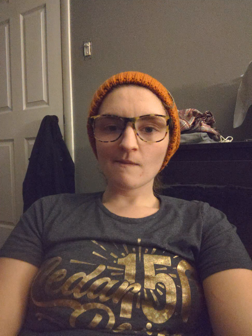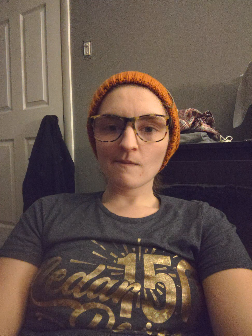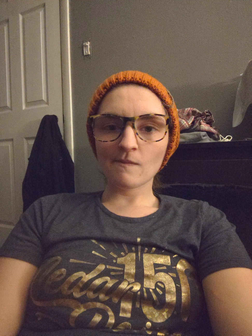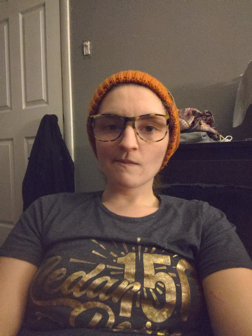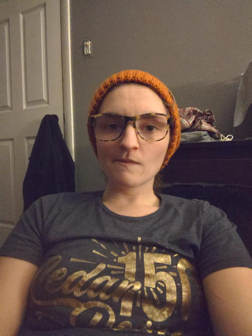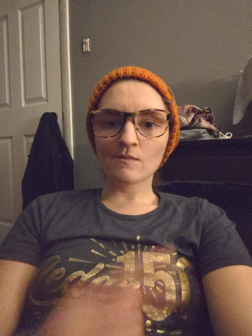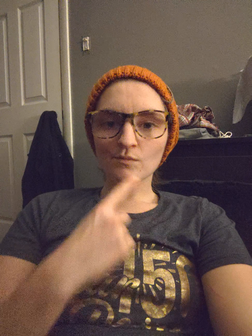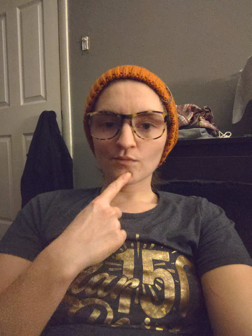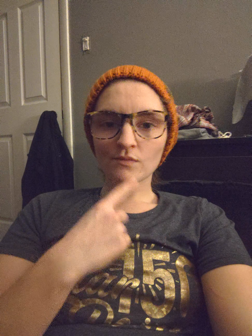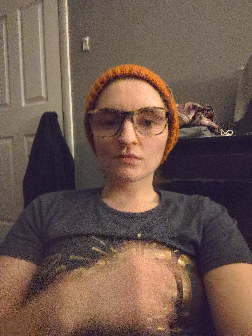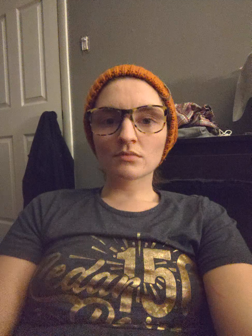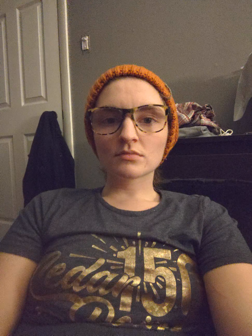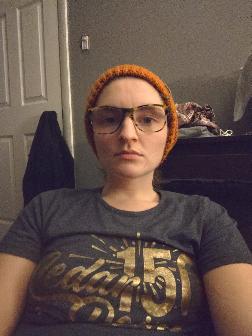chin